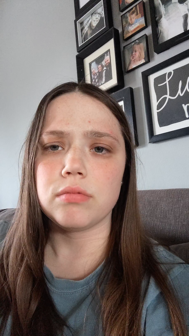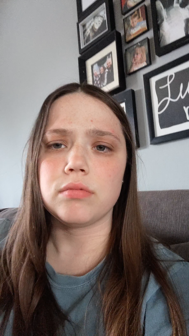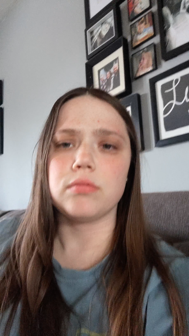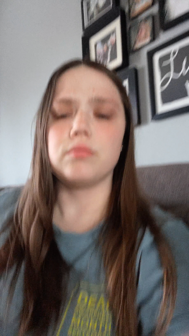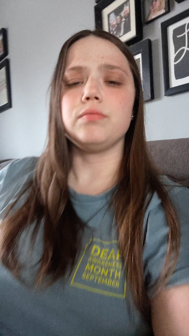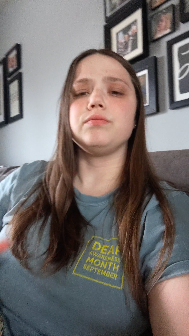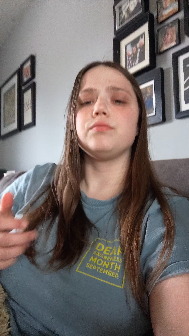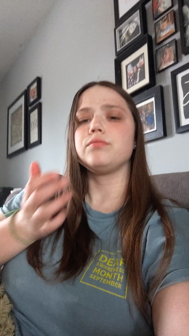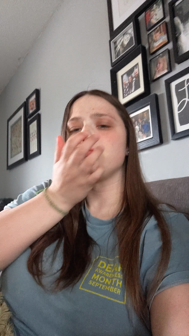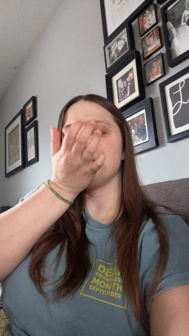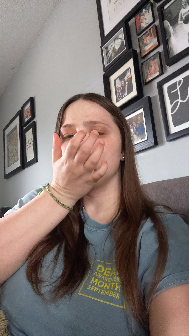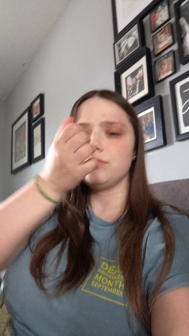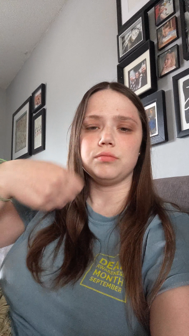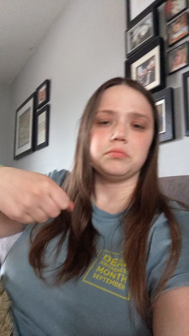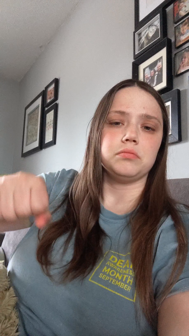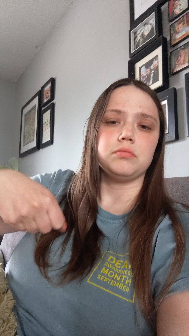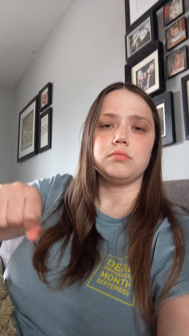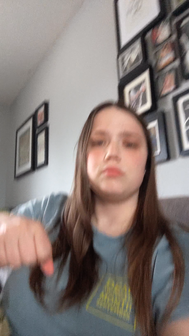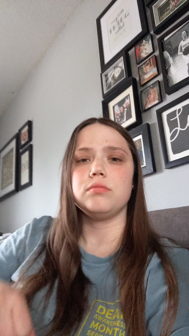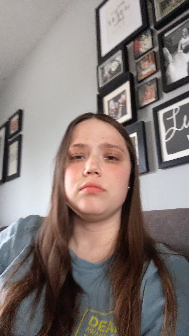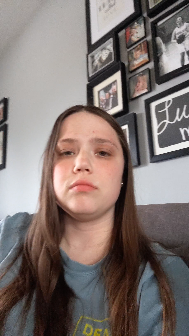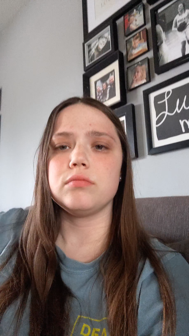lawn mower